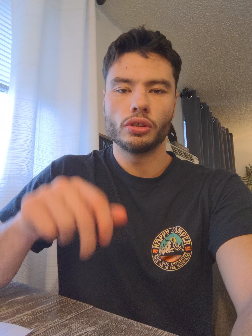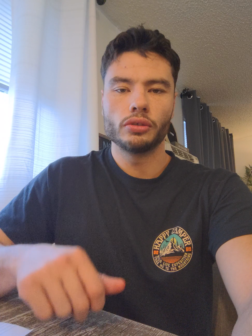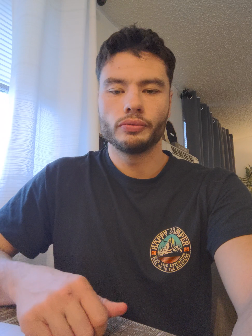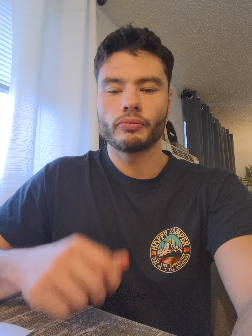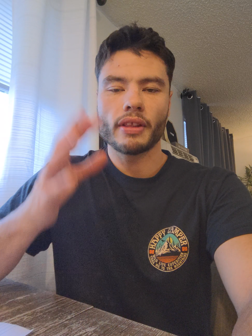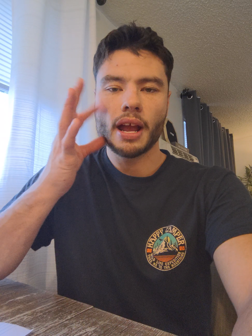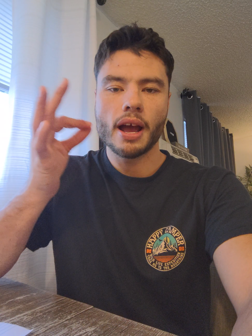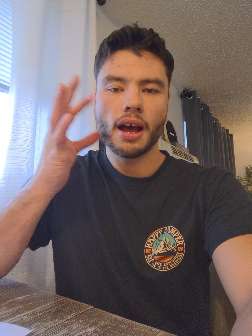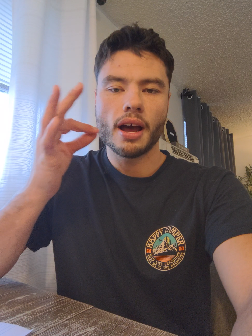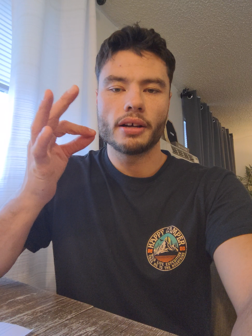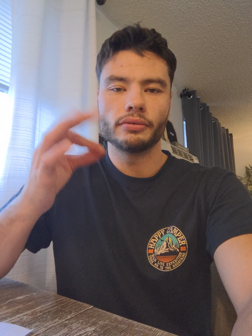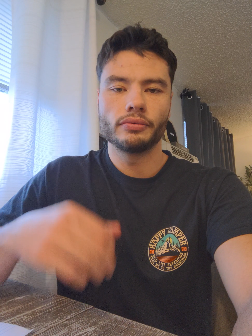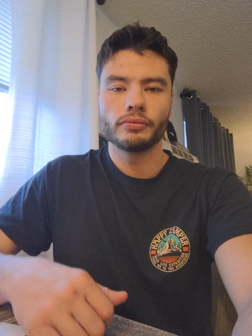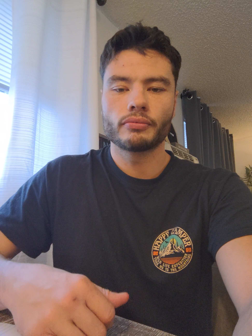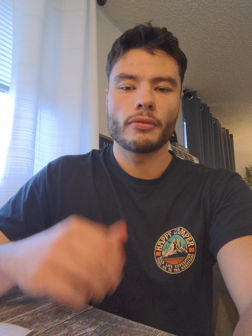cat